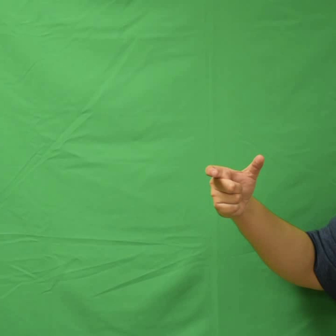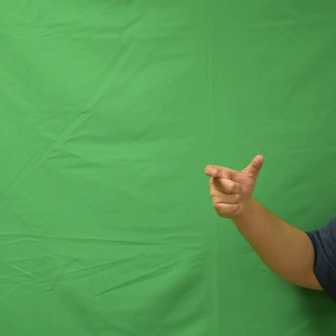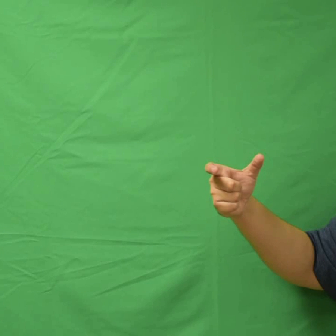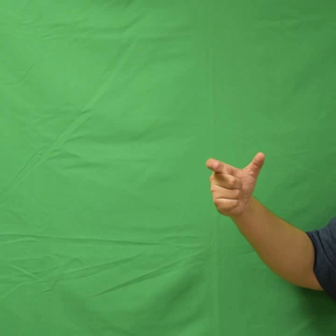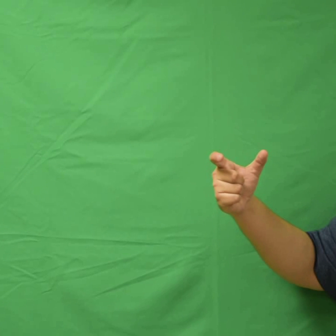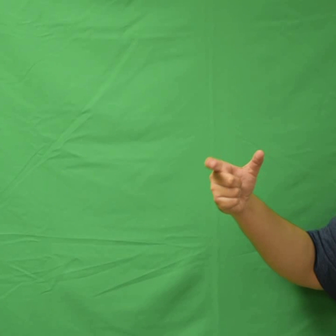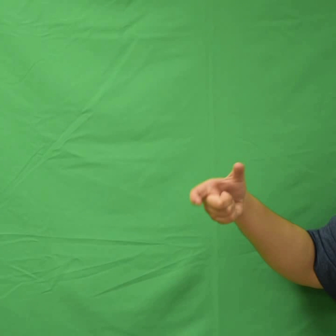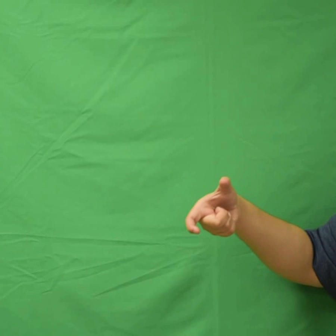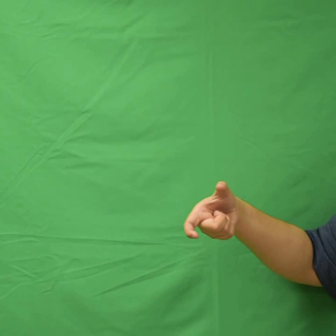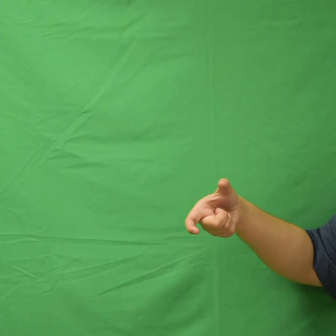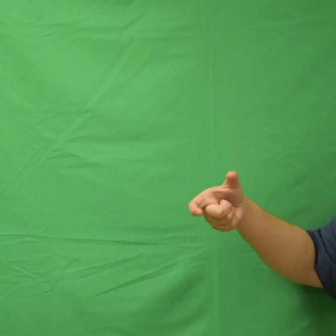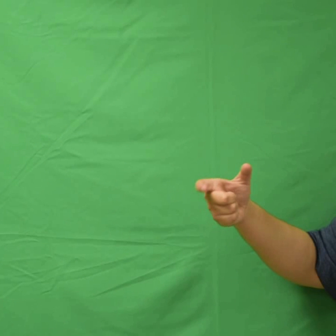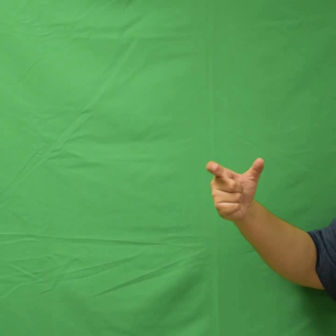Q